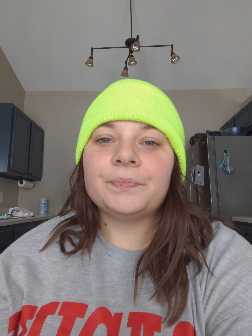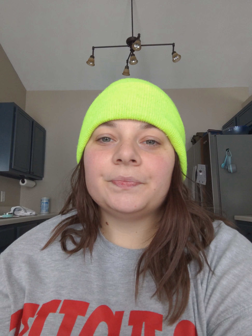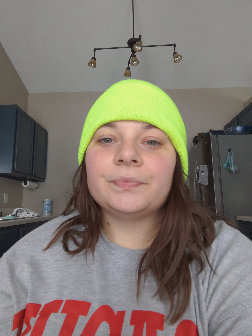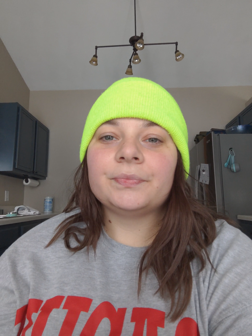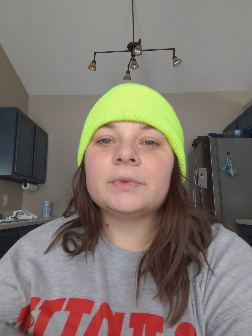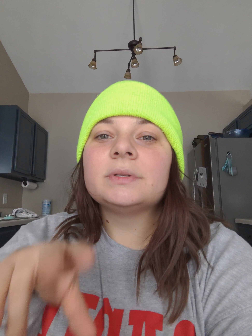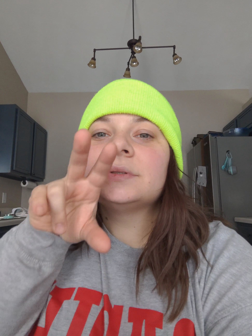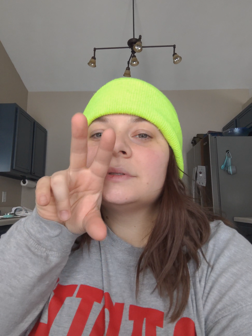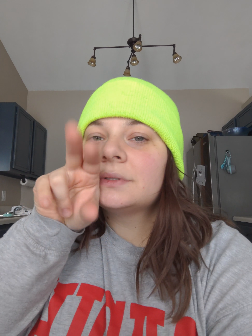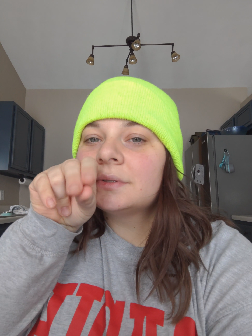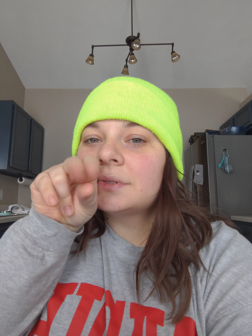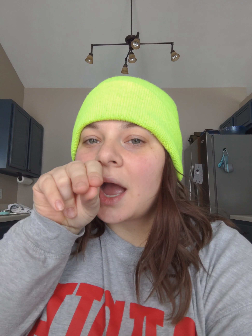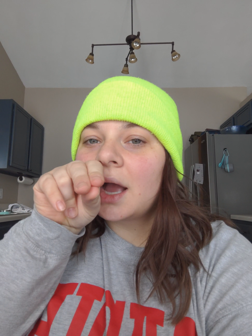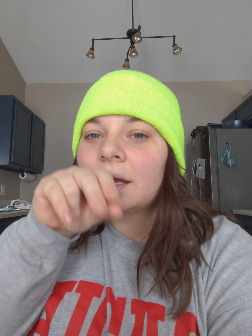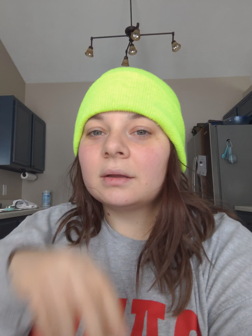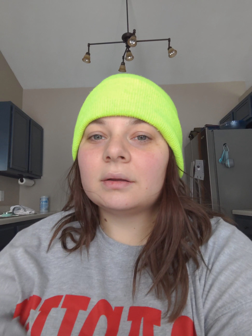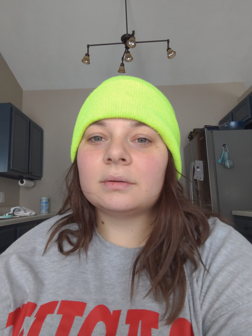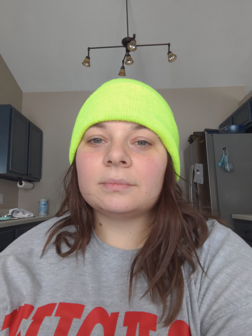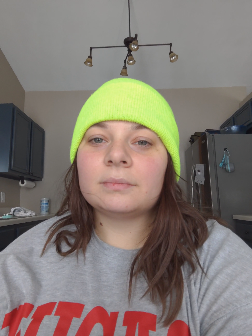duck